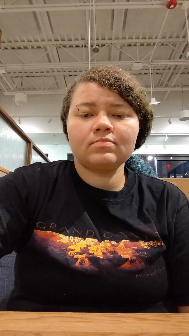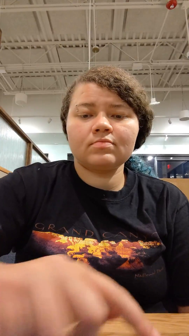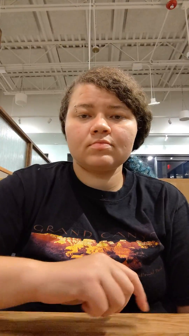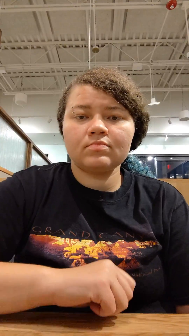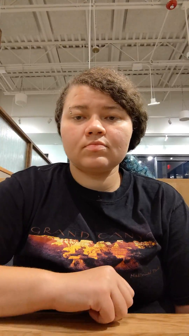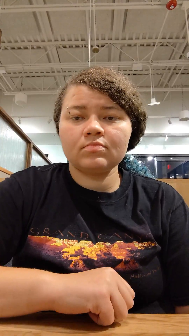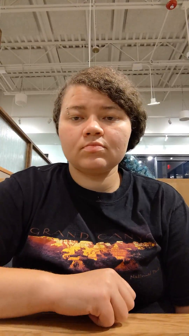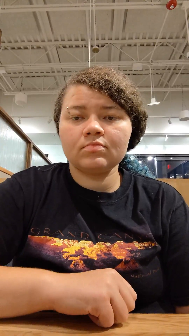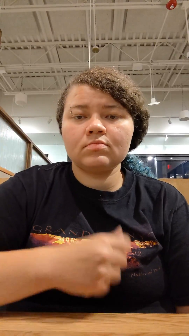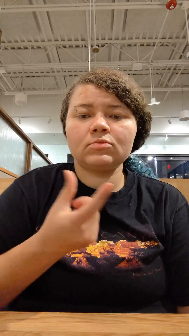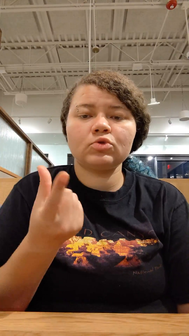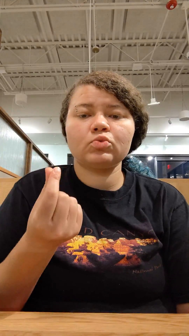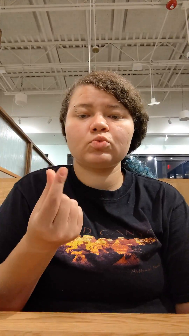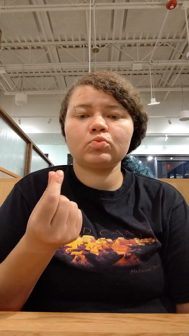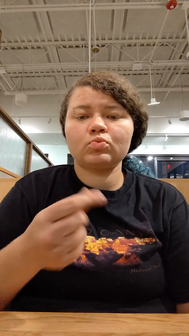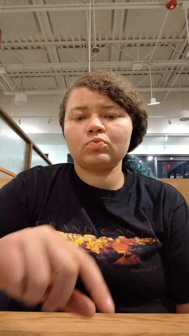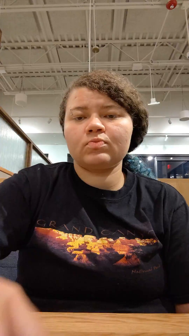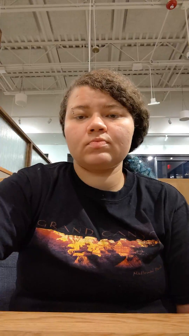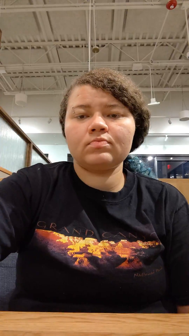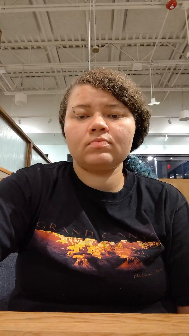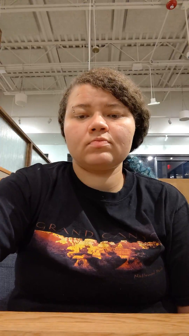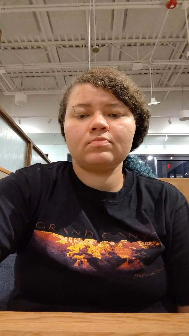do